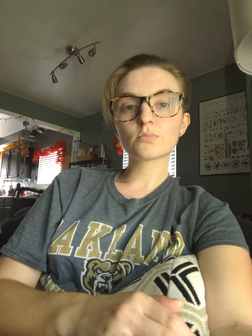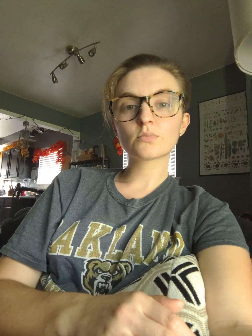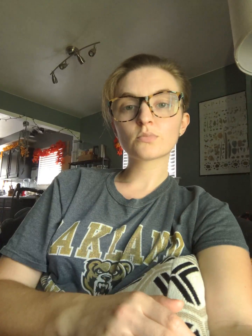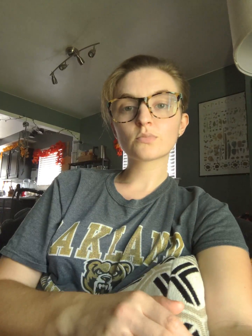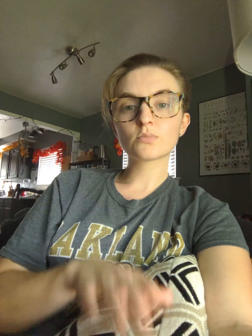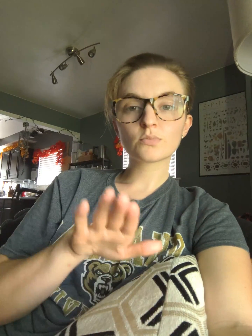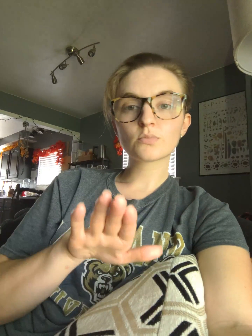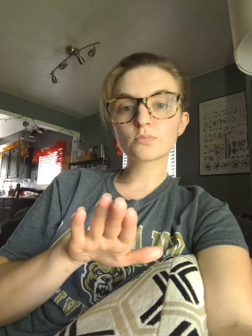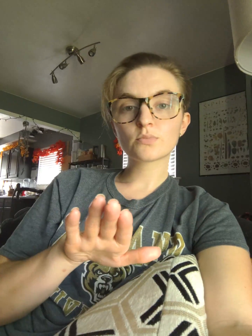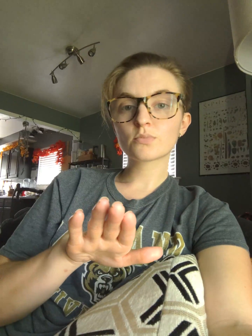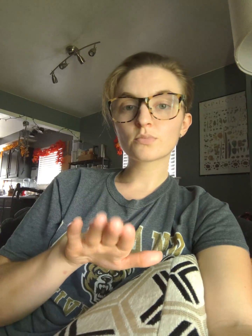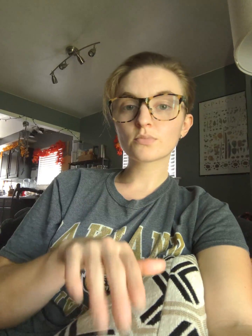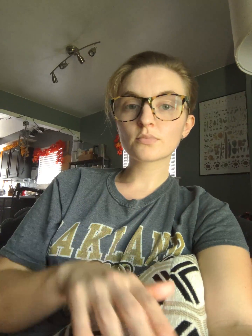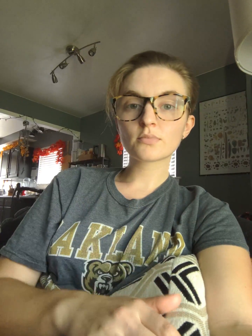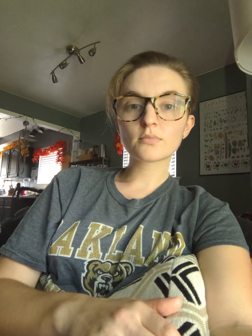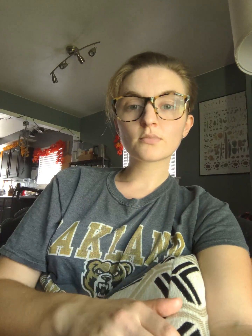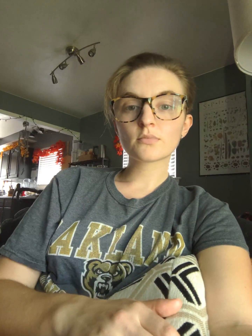penguin